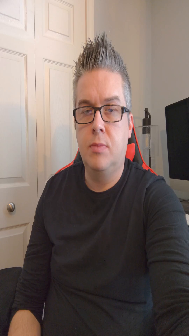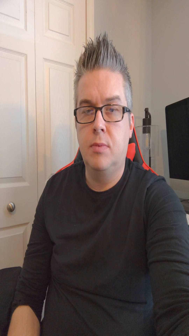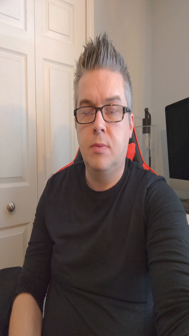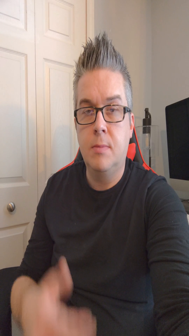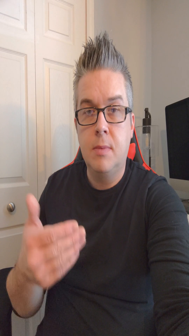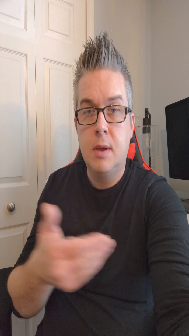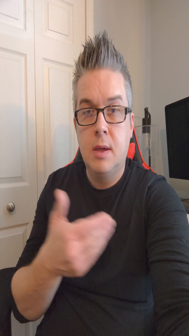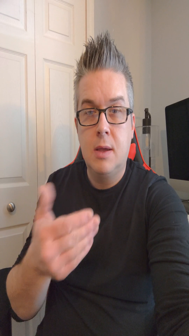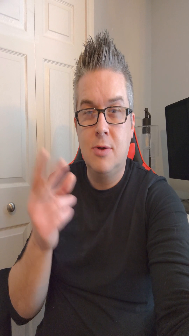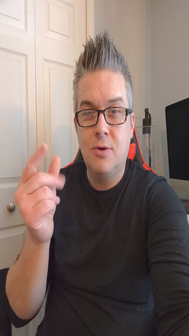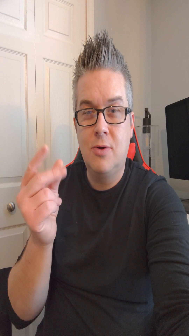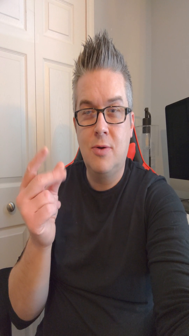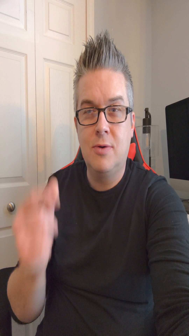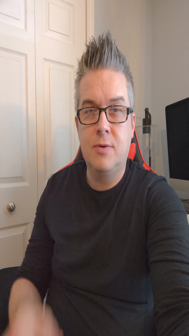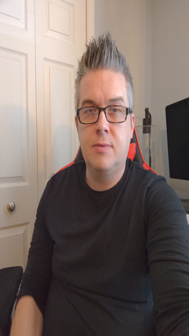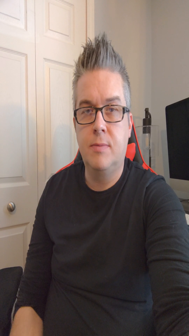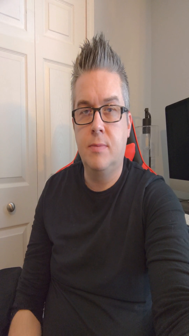puppy